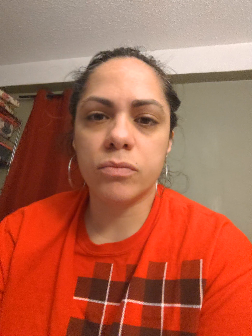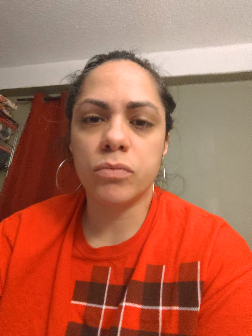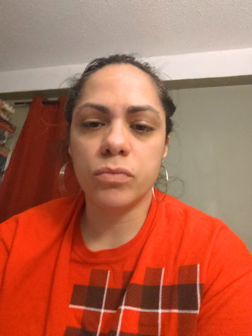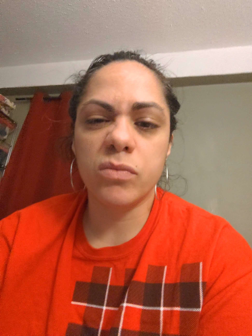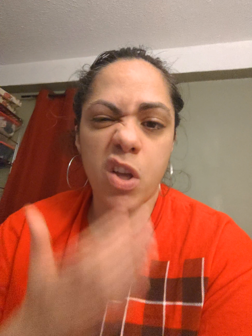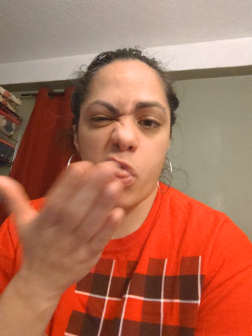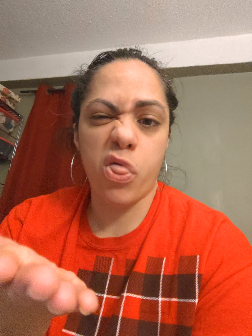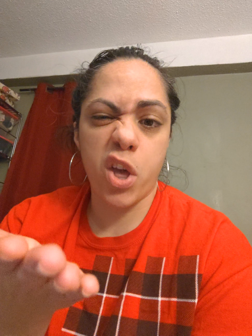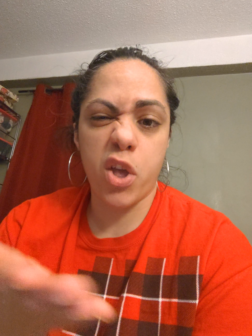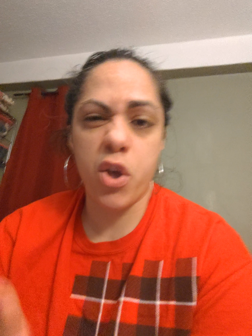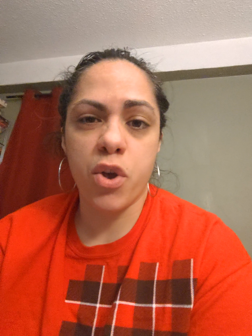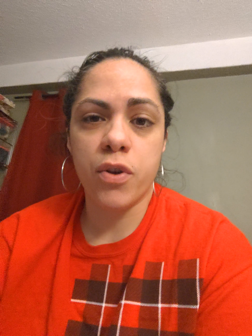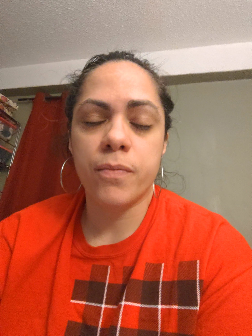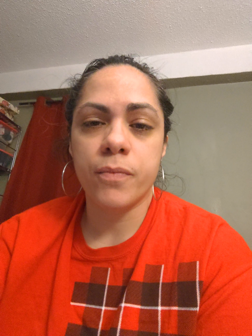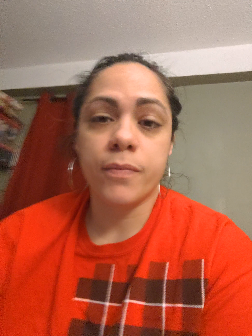there